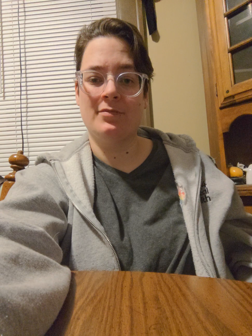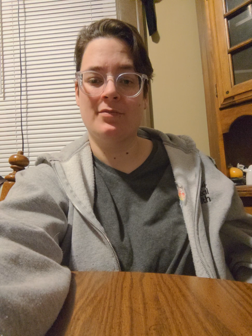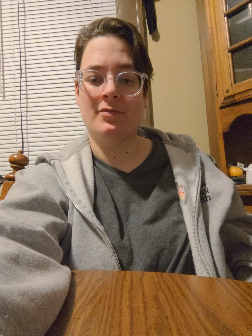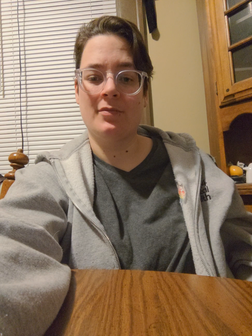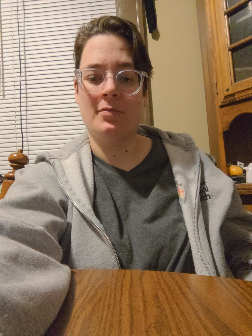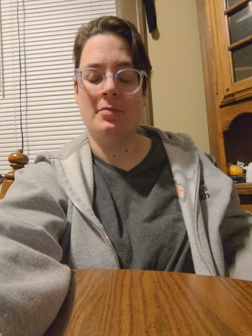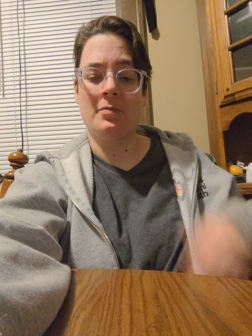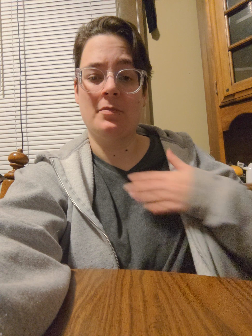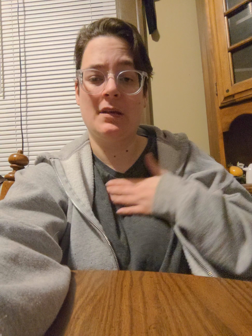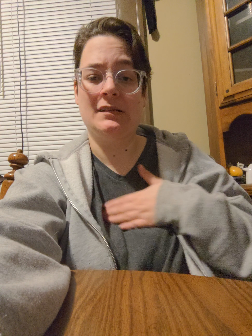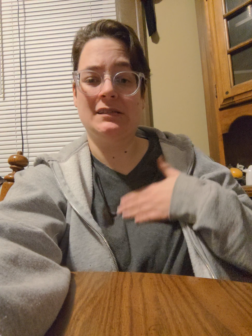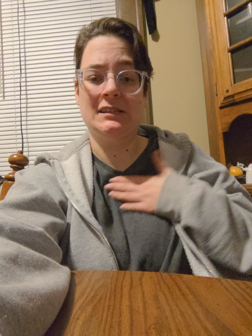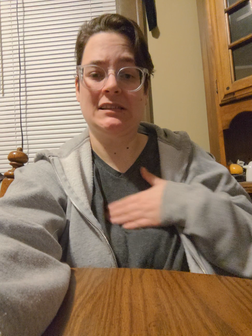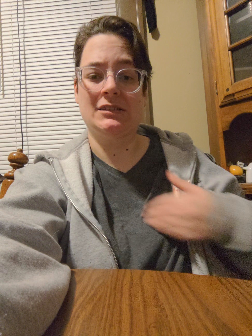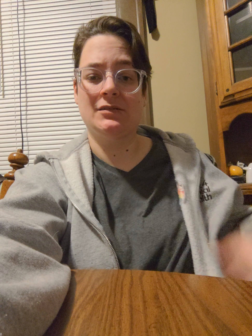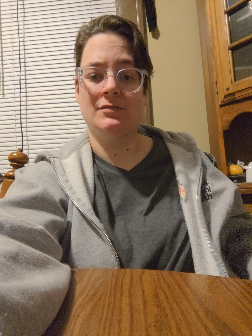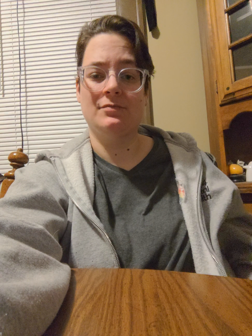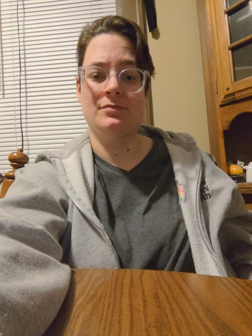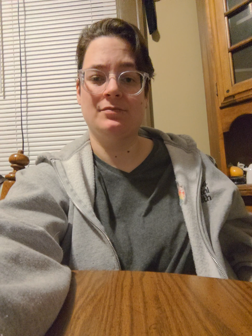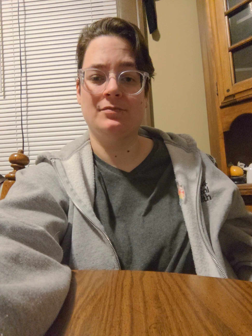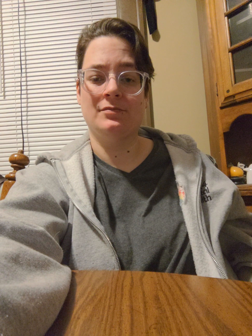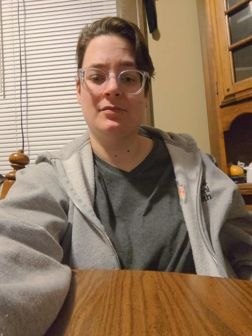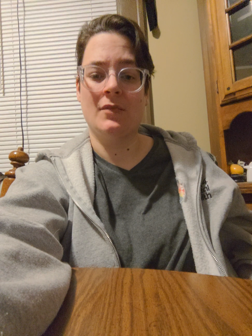please